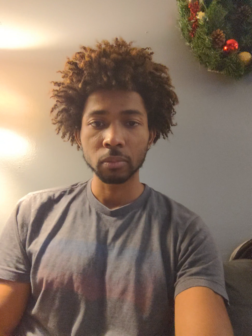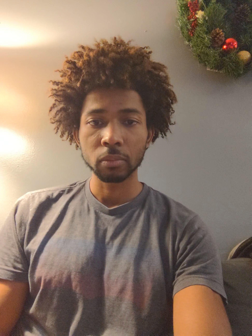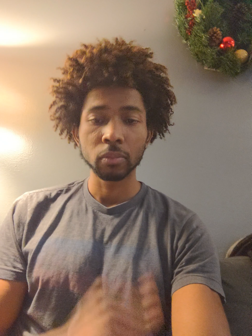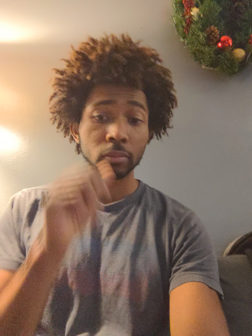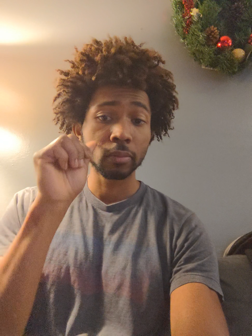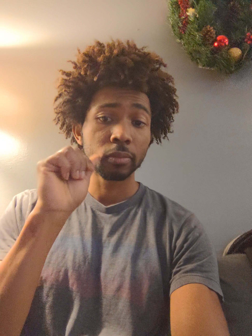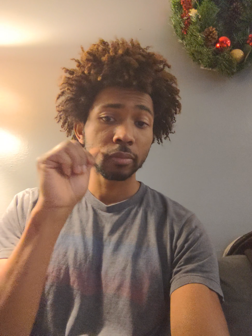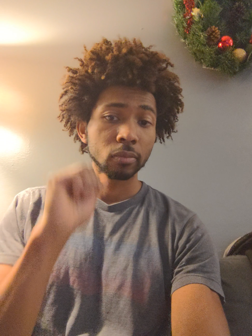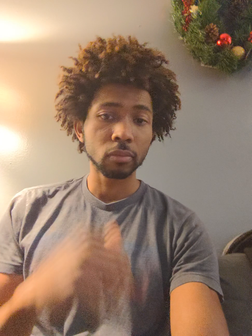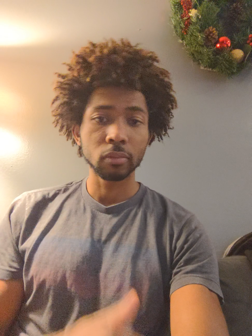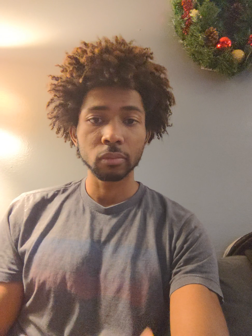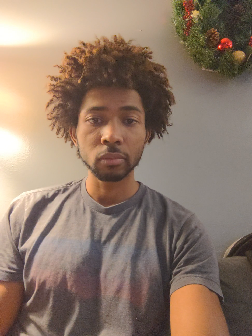aunt